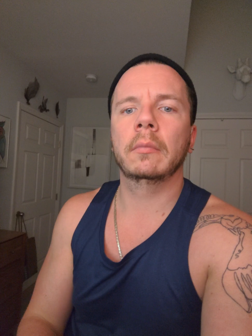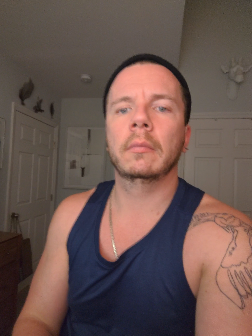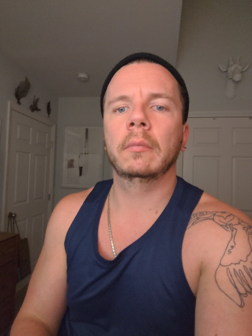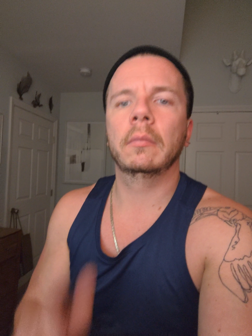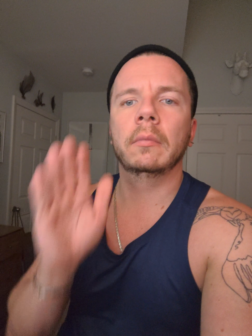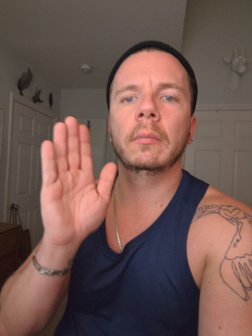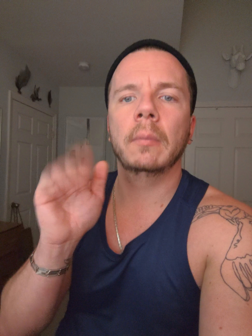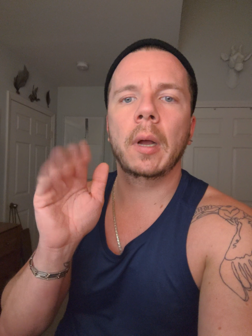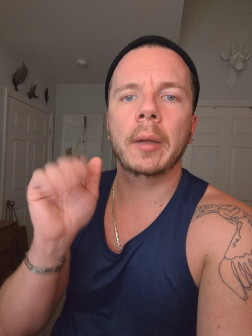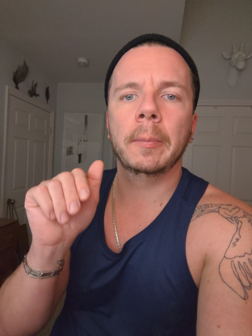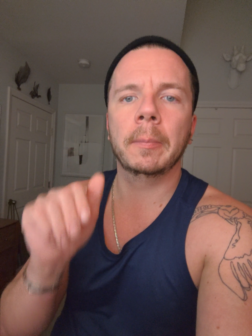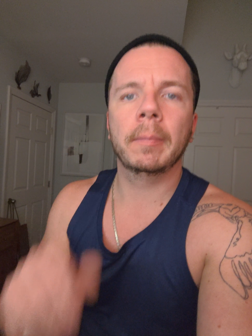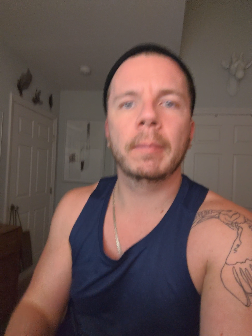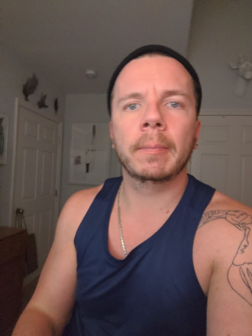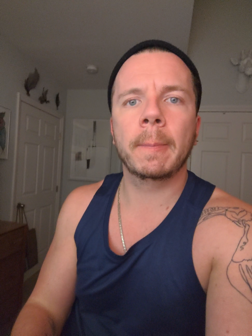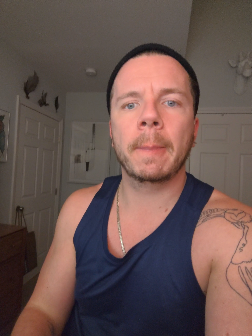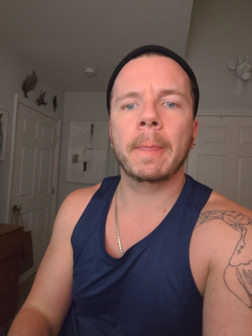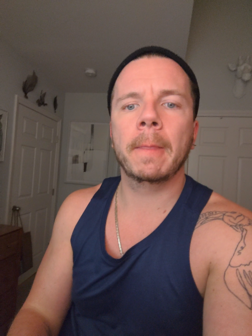bye